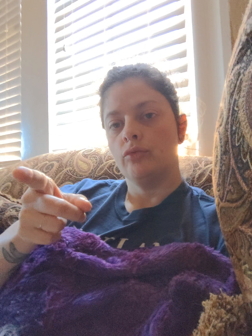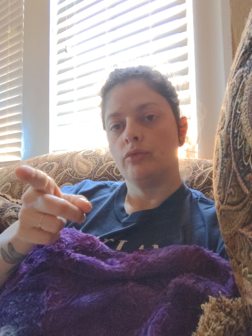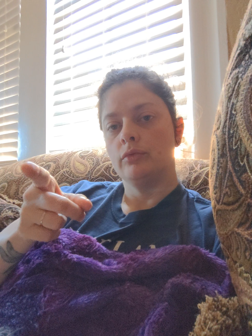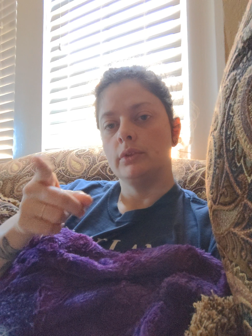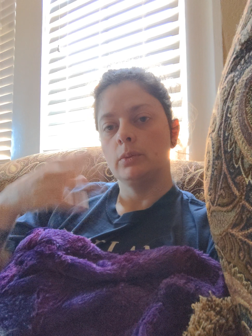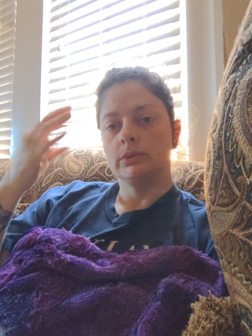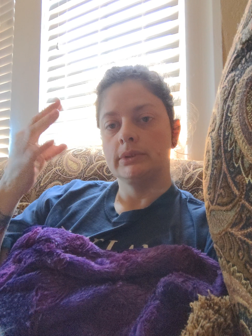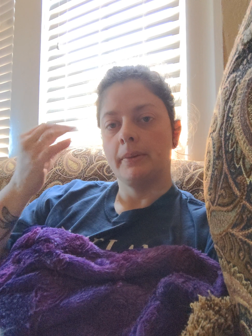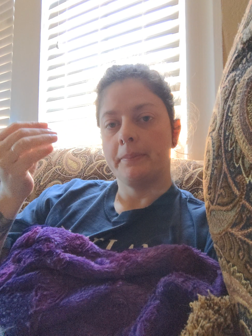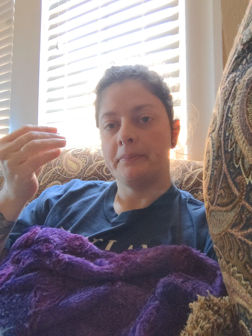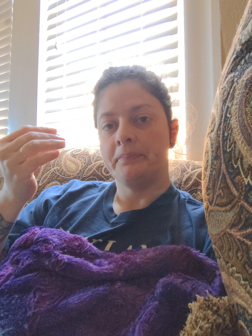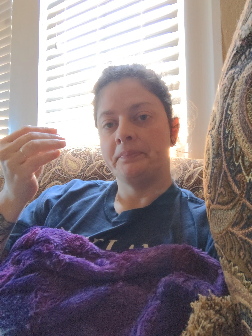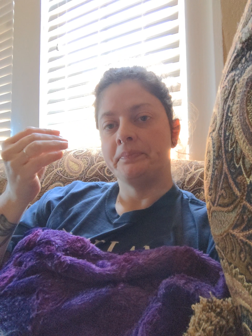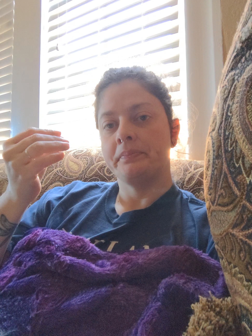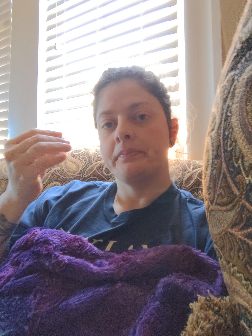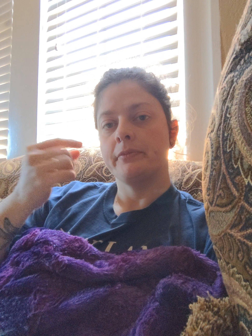outside